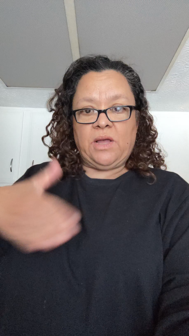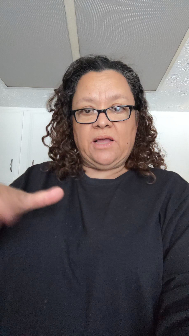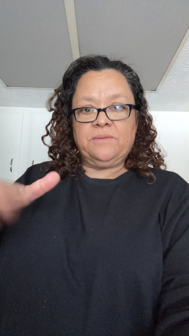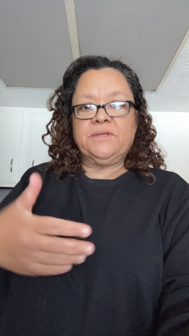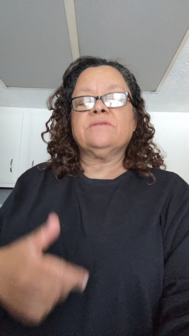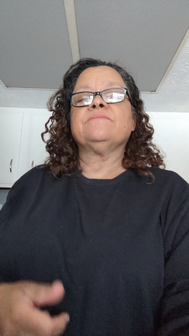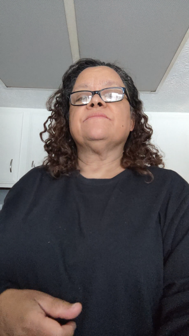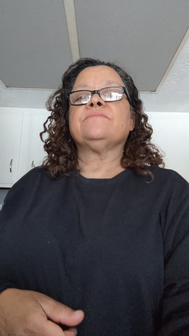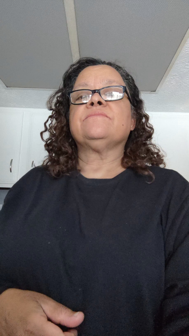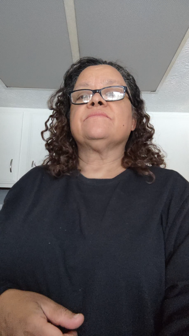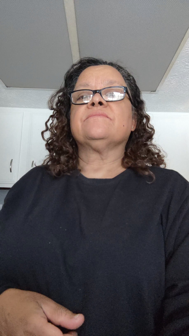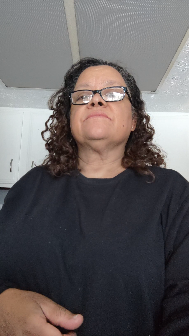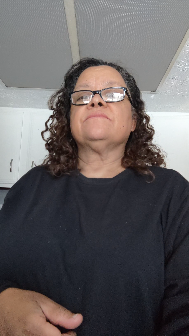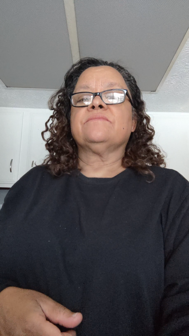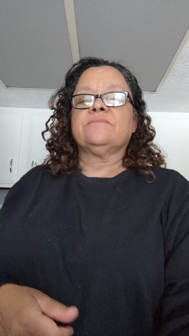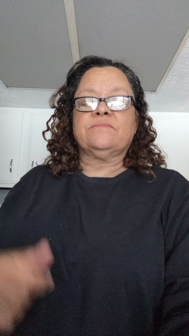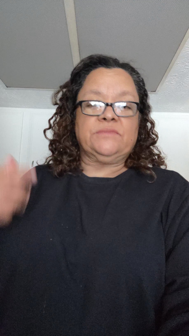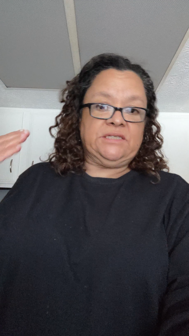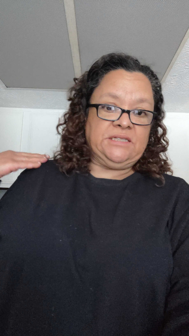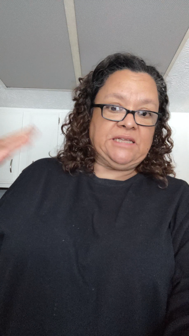shoulder